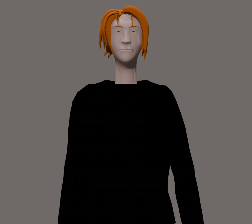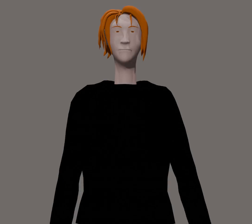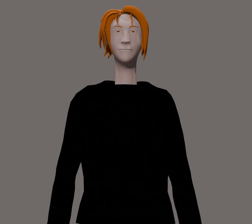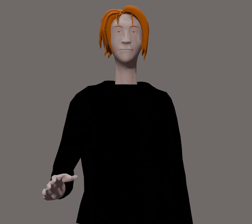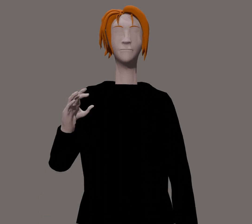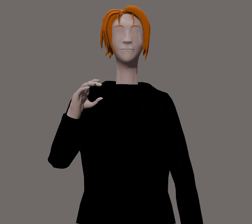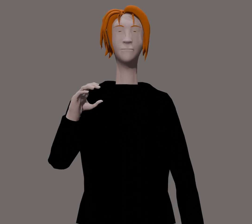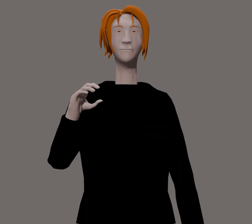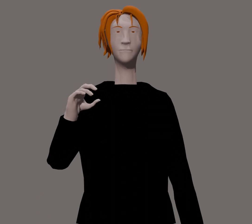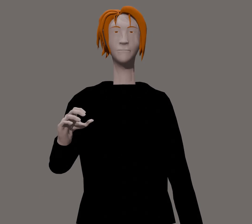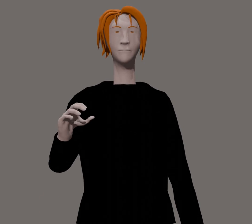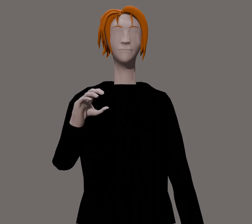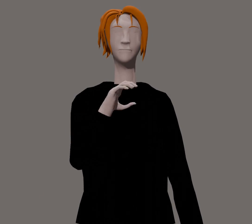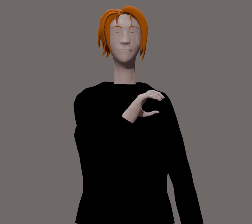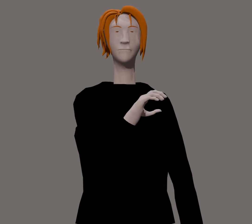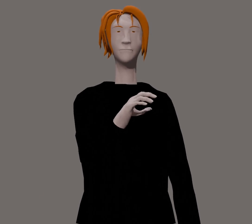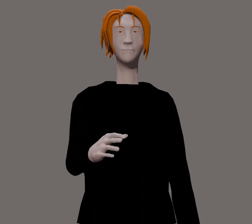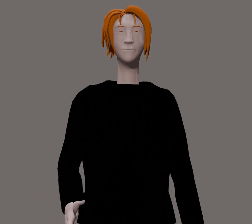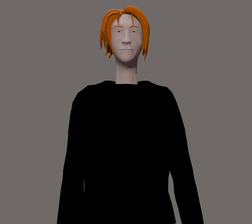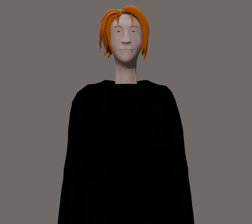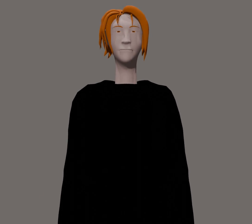Closed Captions